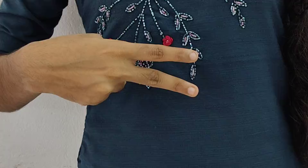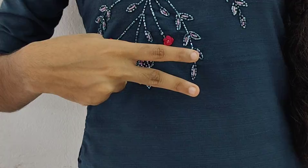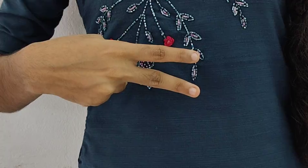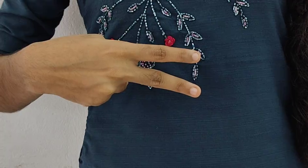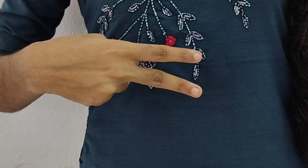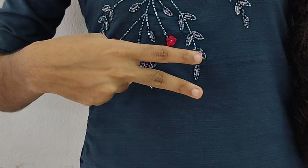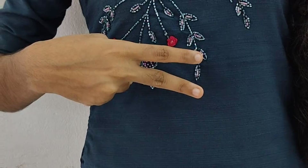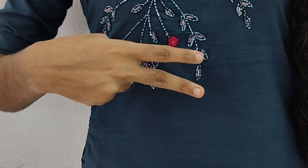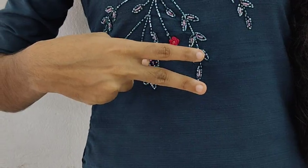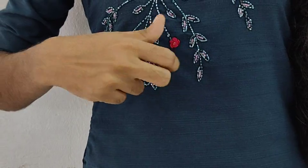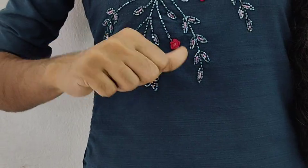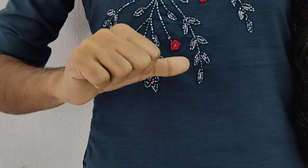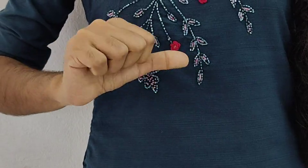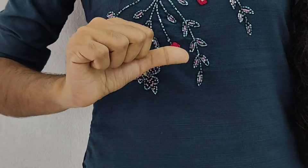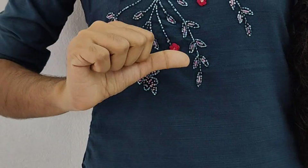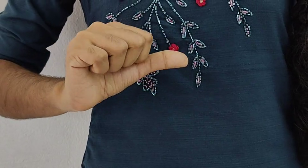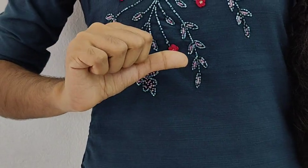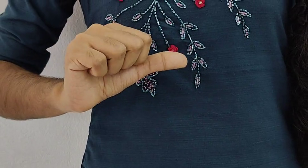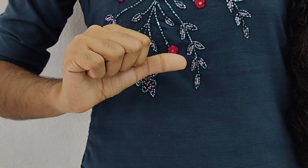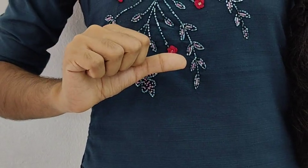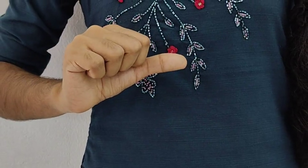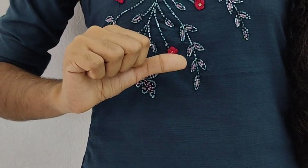ഐ